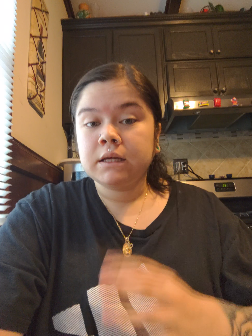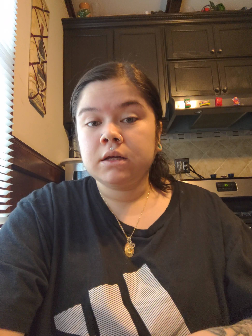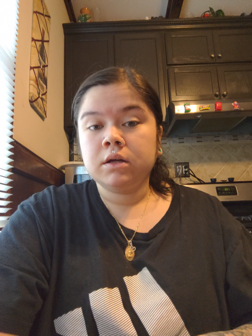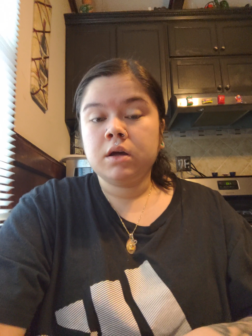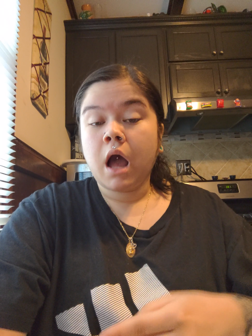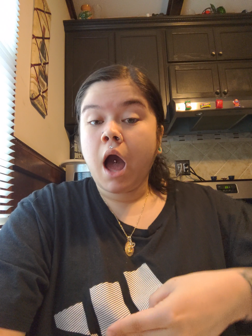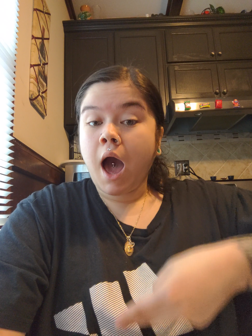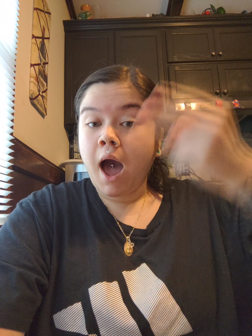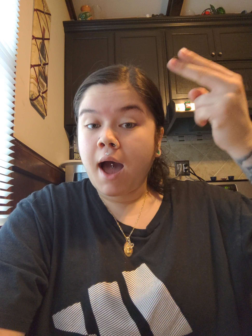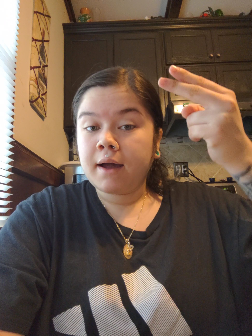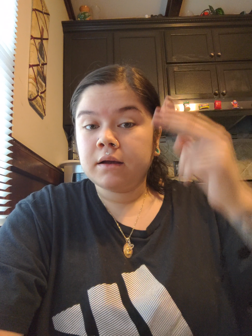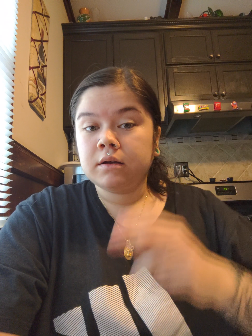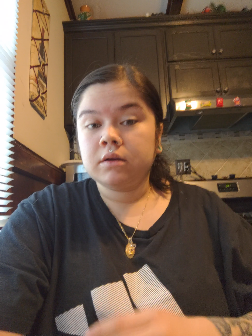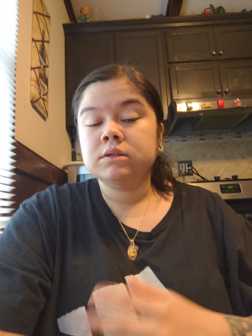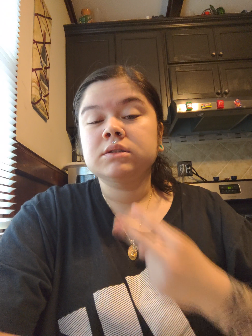high